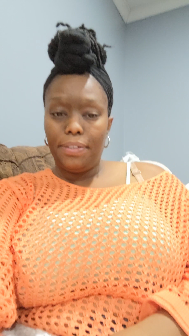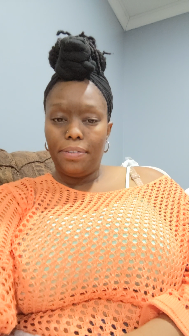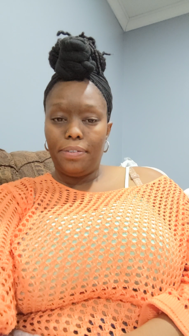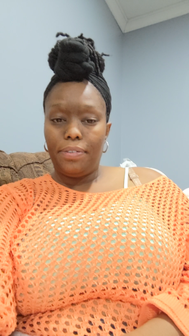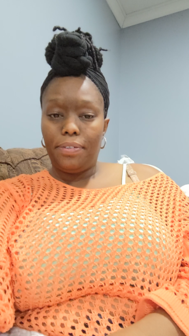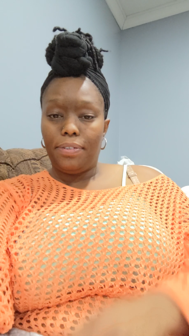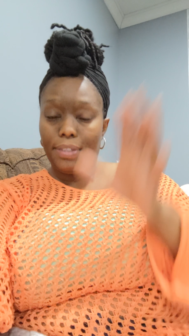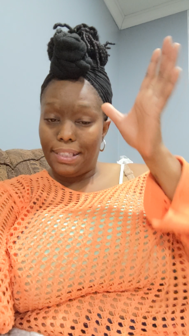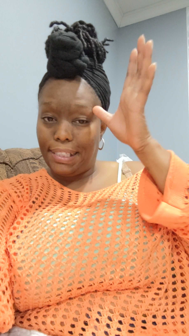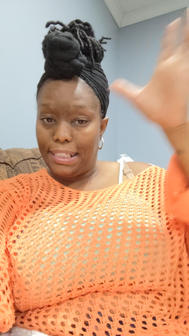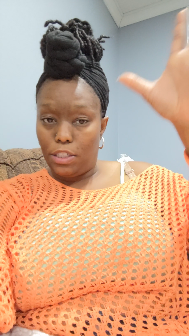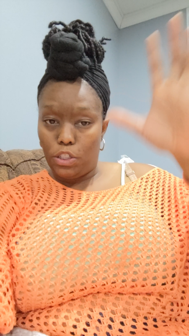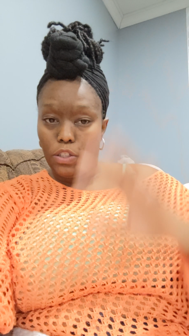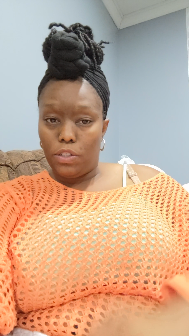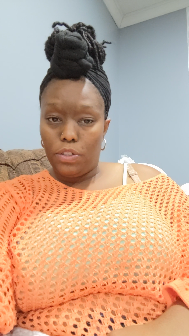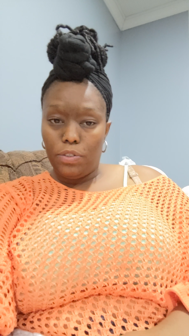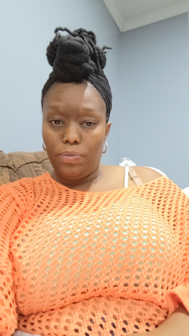deer